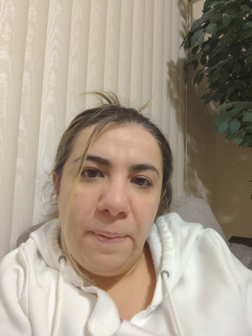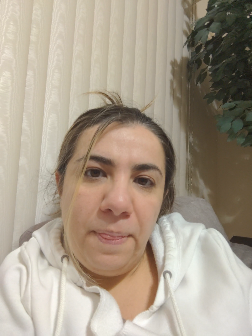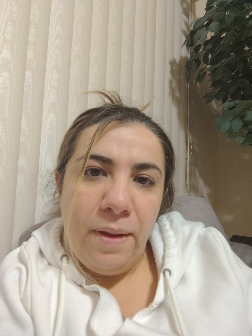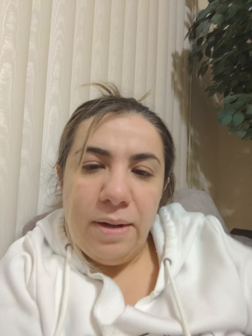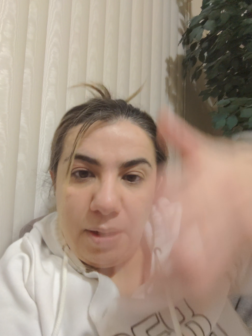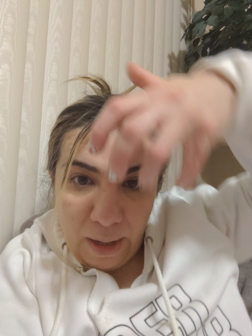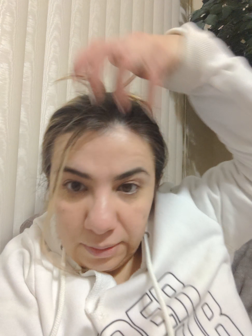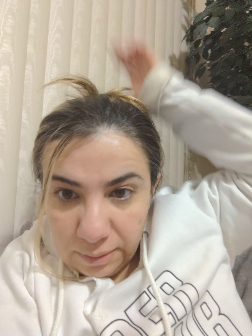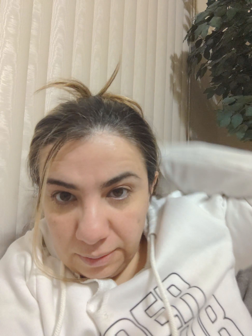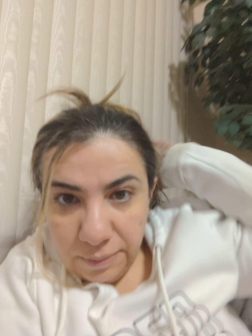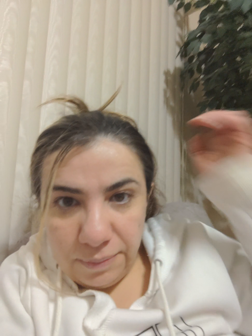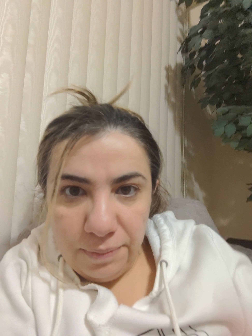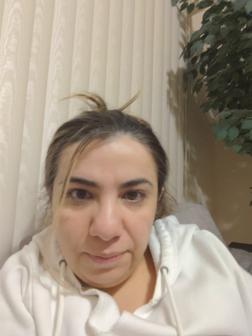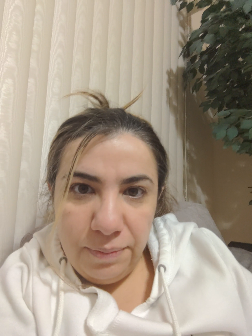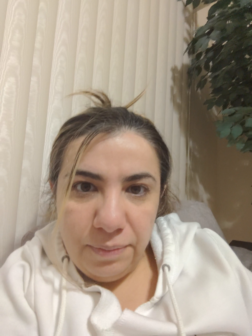lion